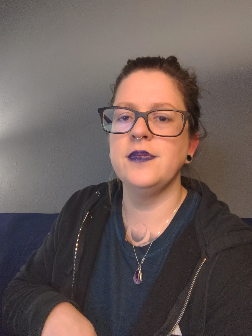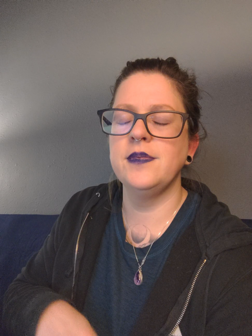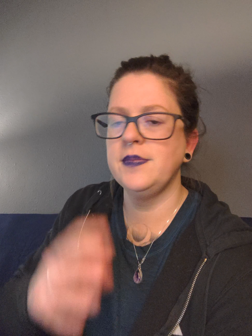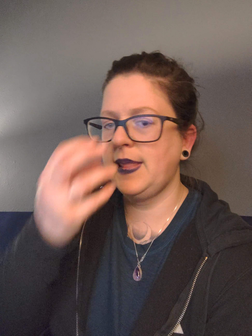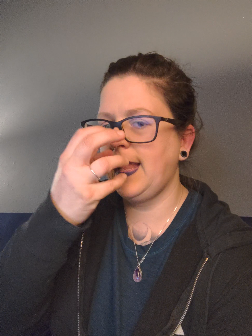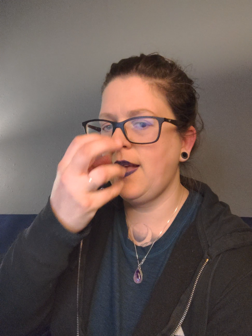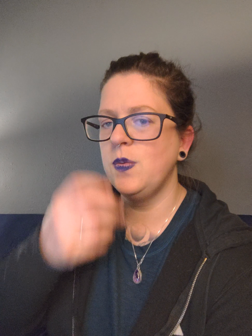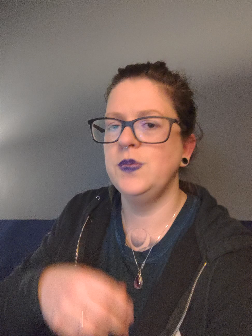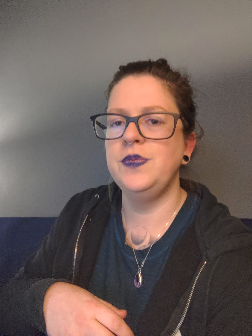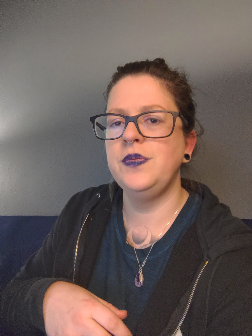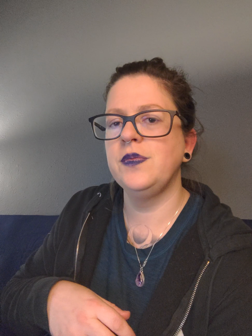clown